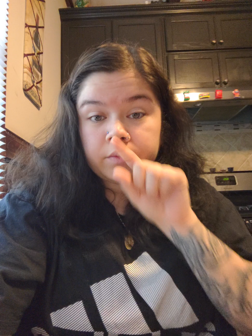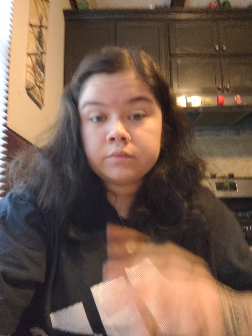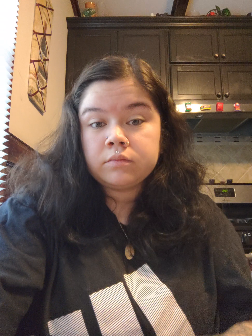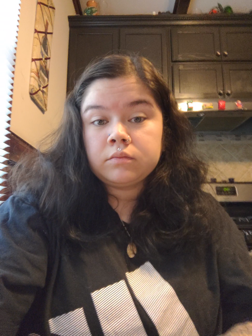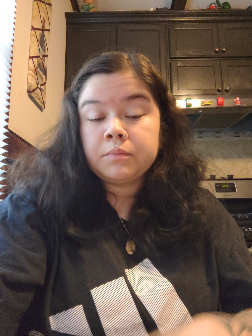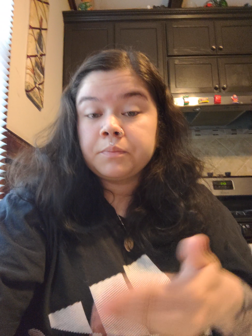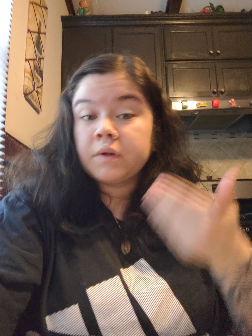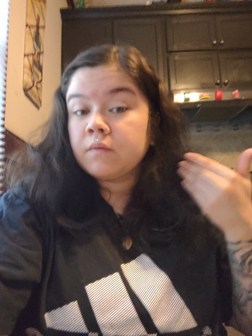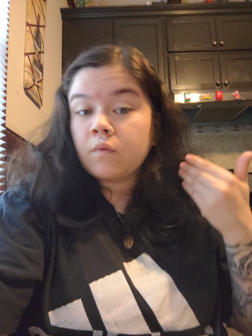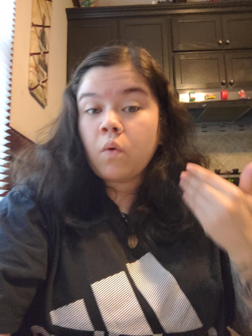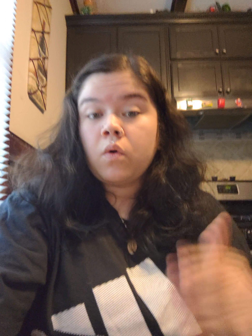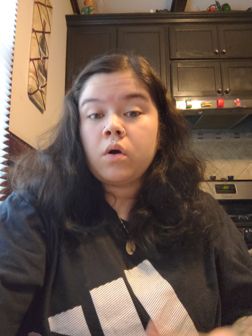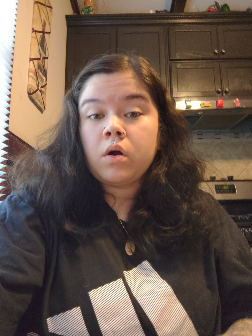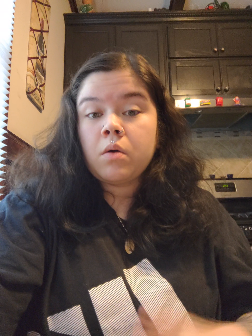before